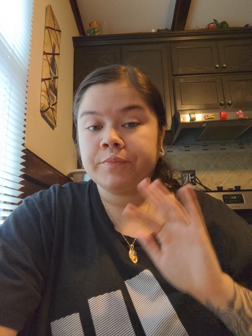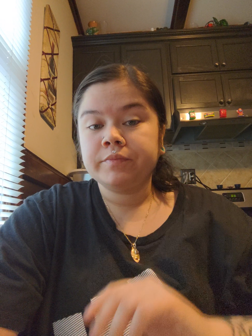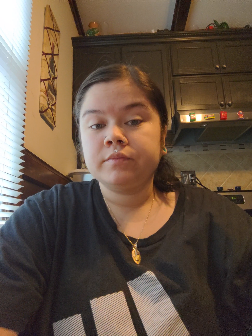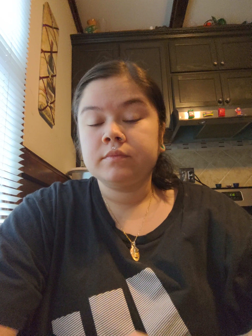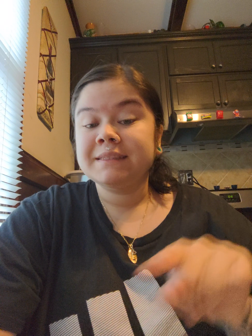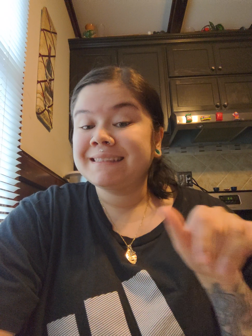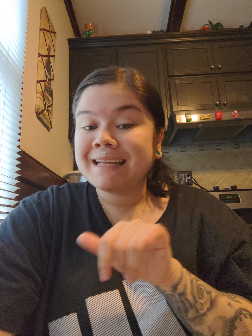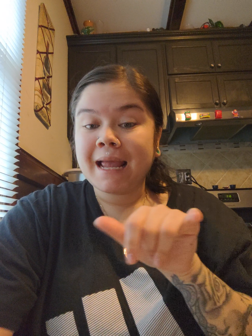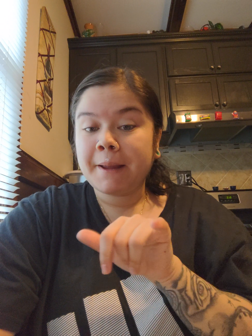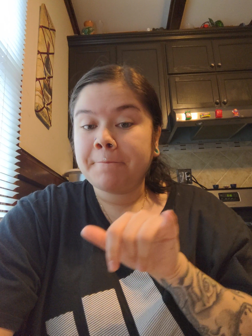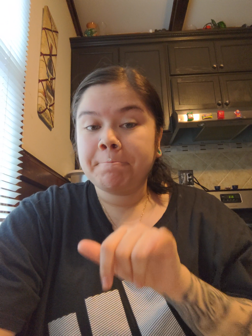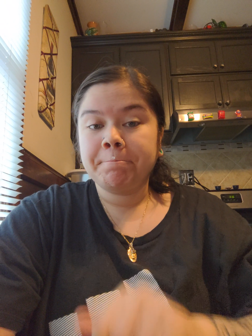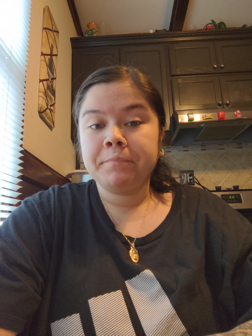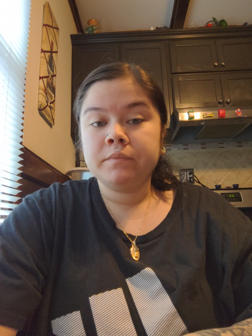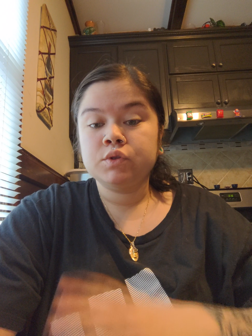same